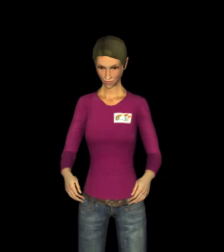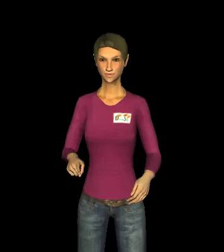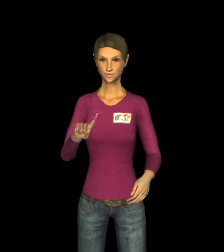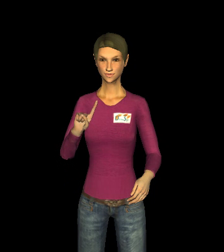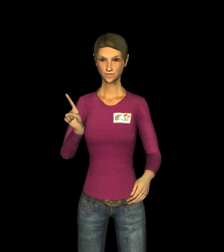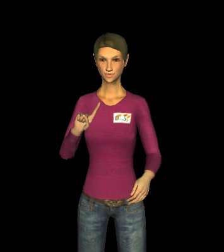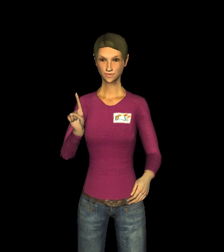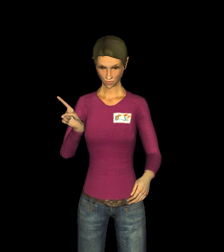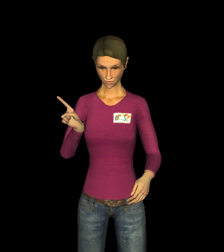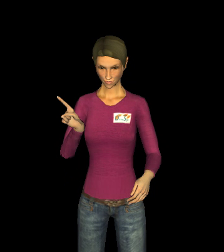لا